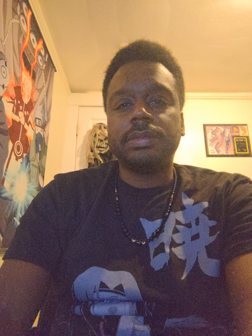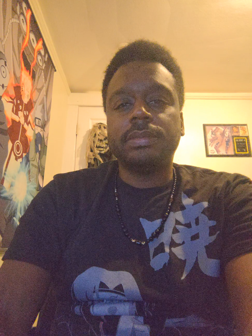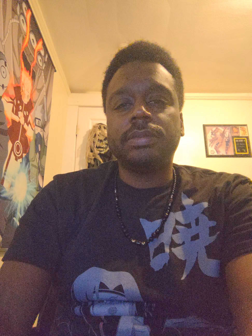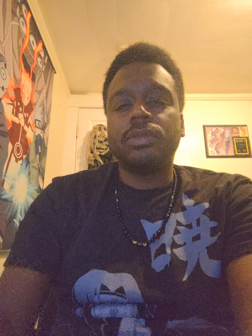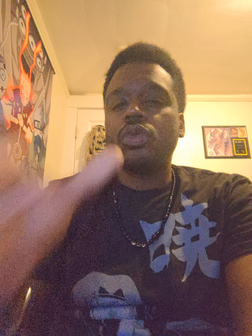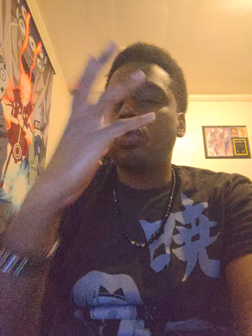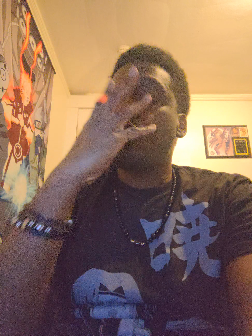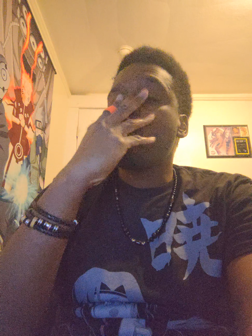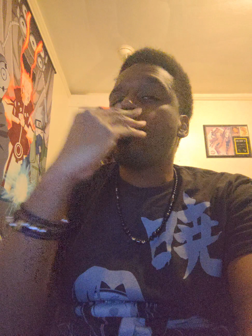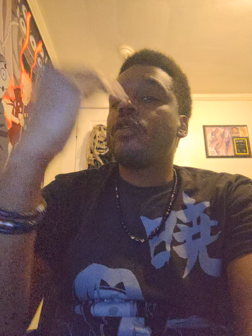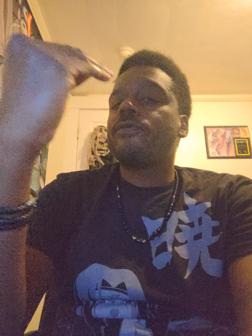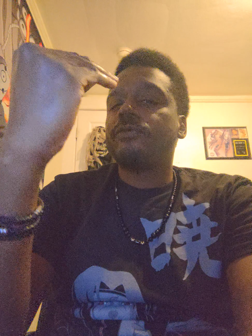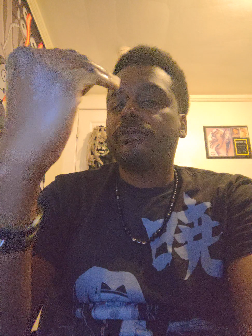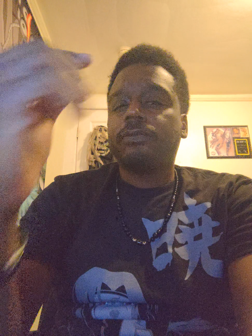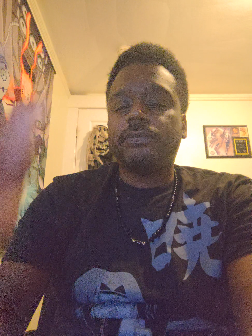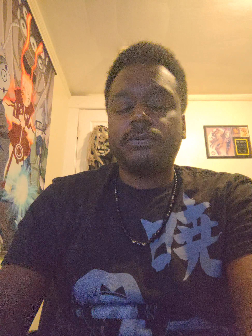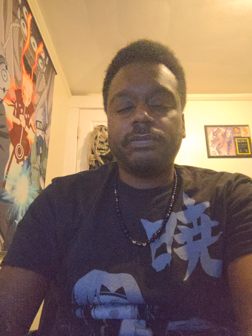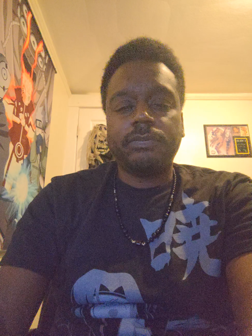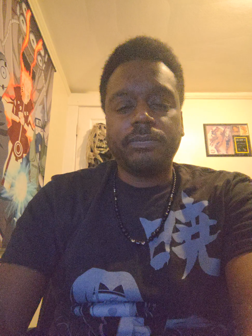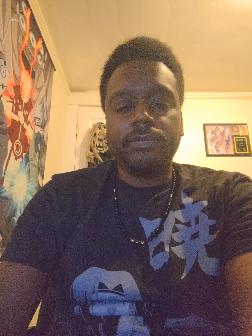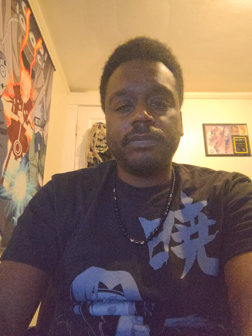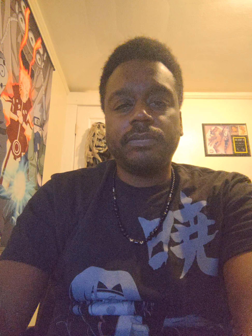wolf